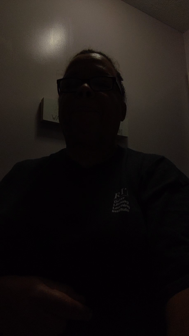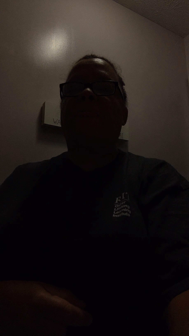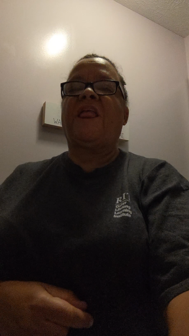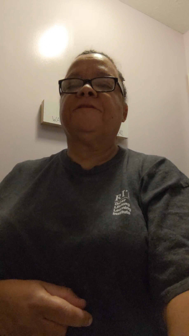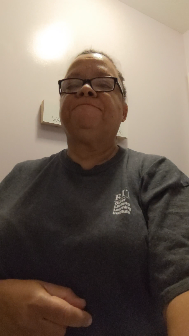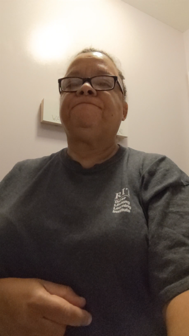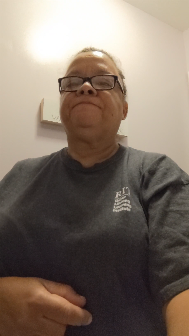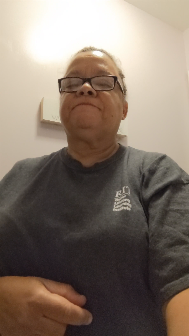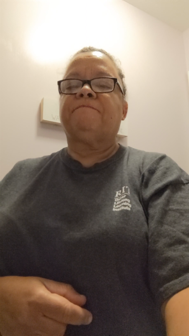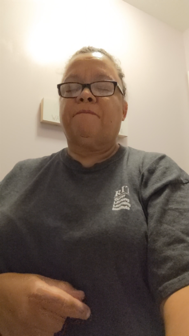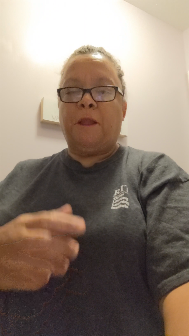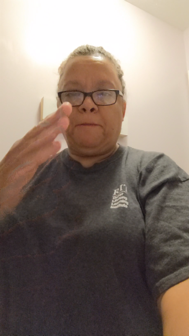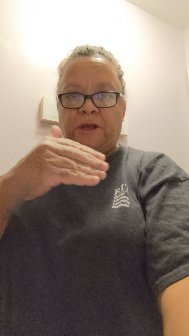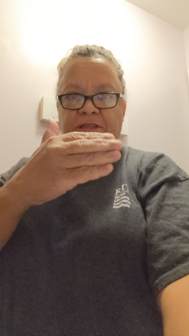butterfly